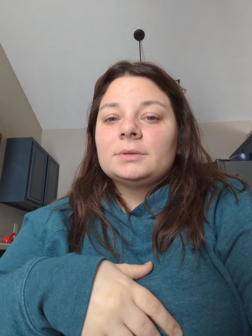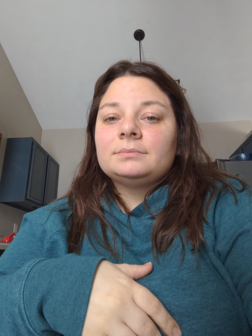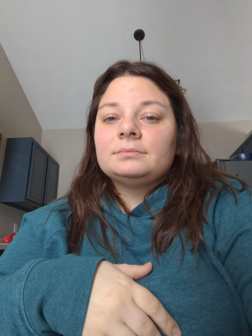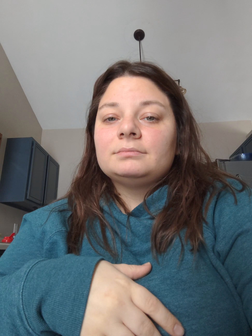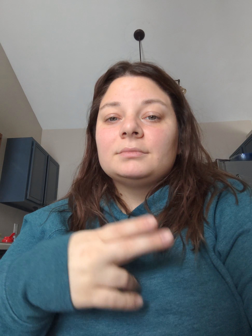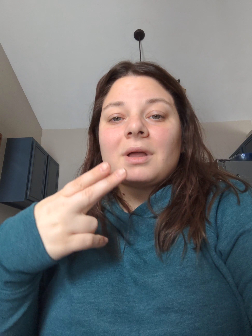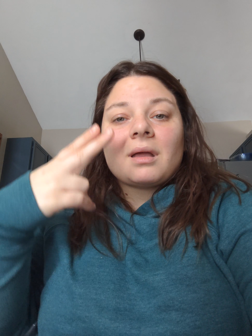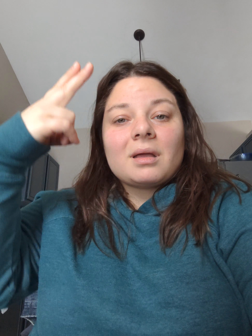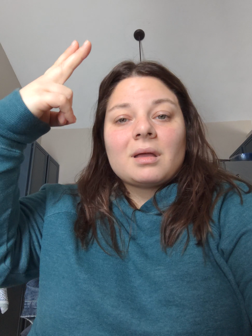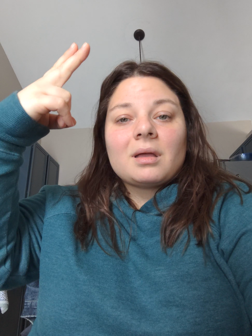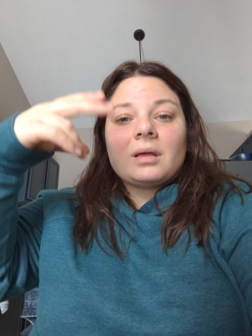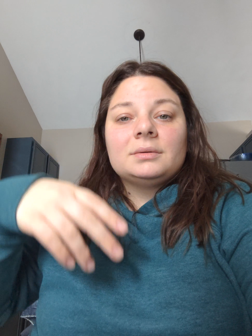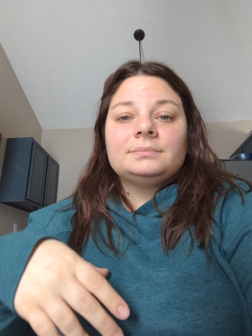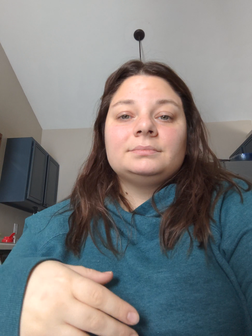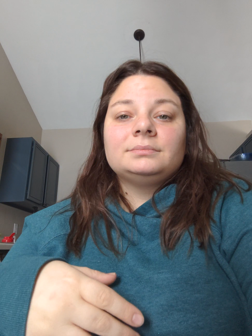high